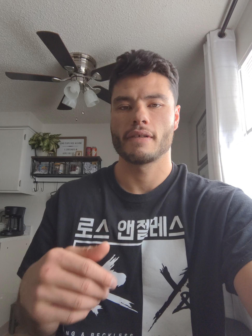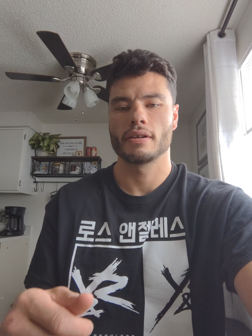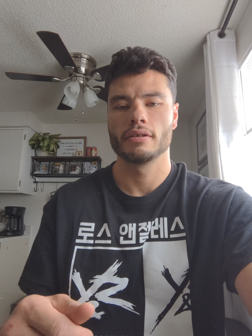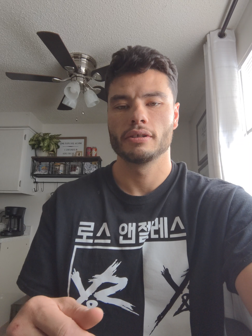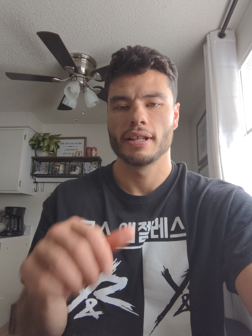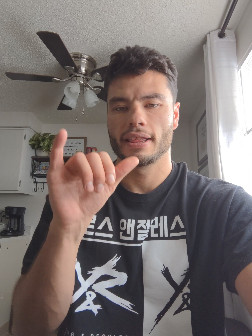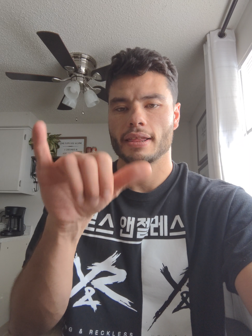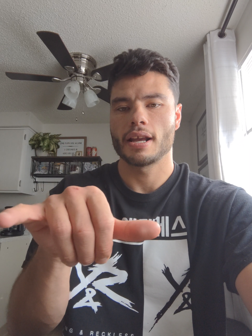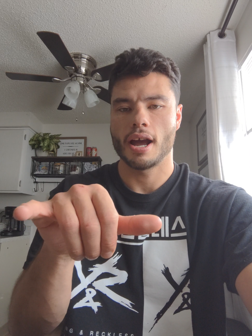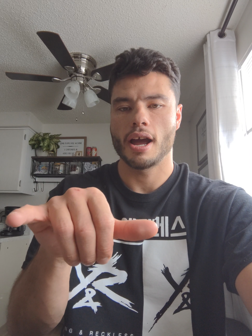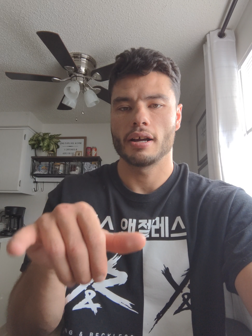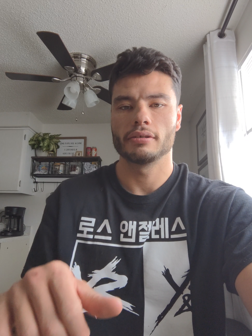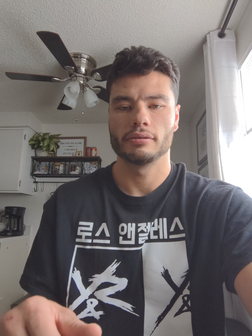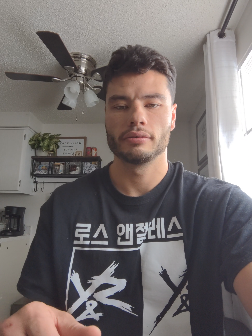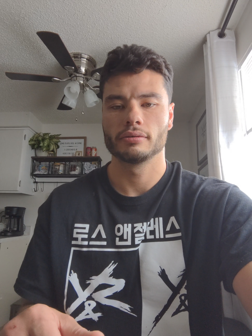that